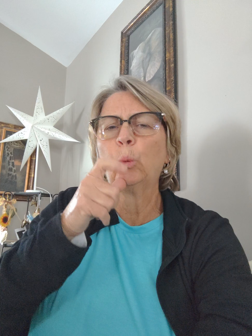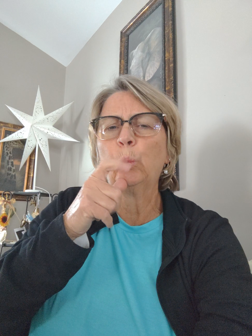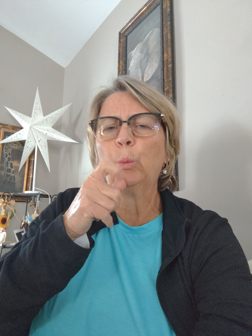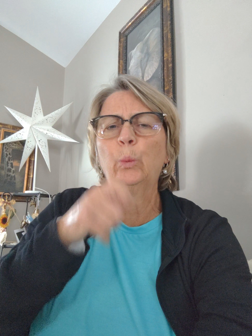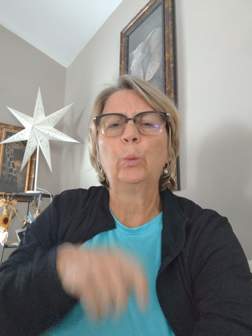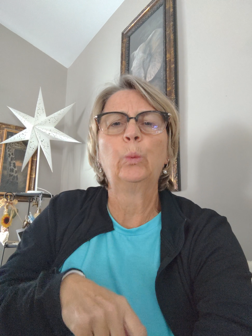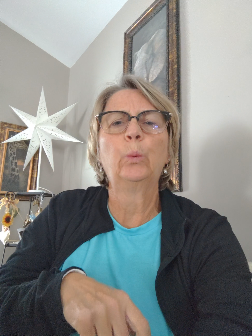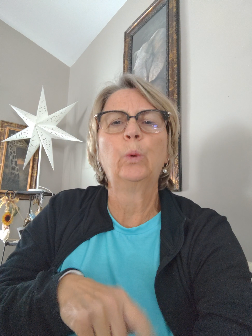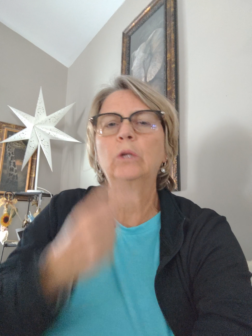who